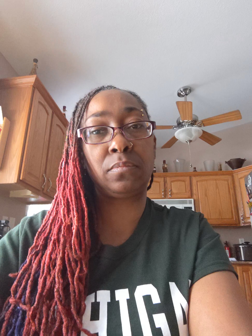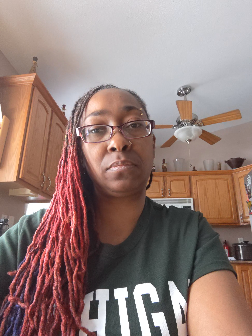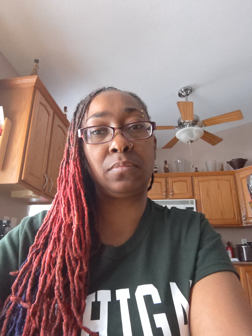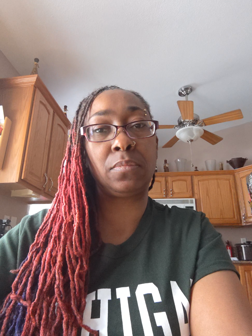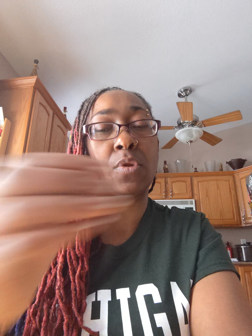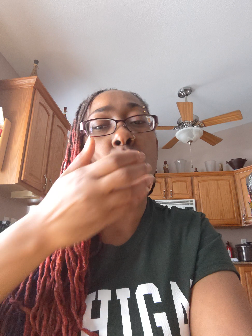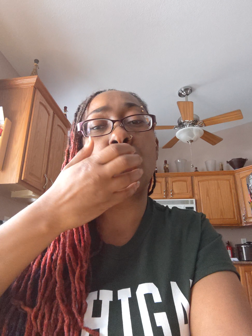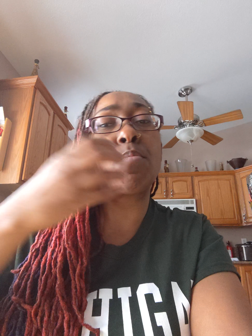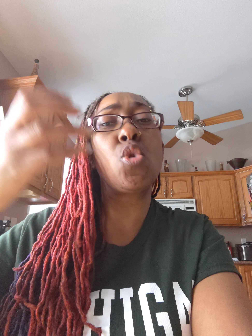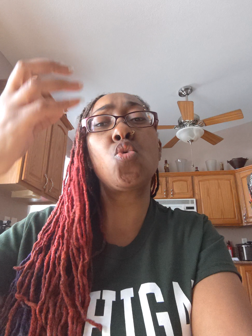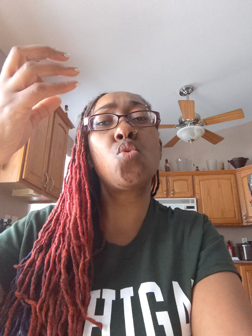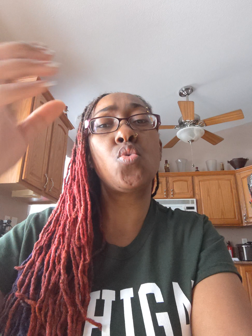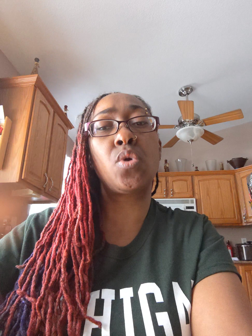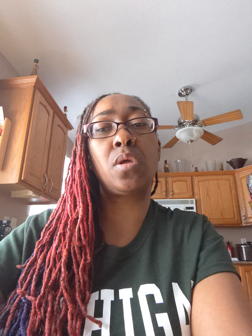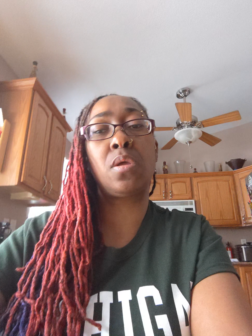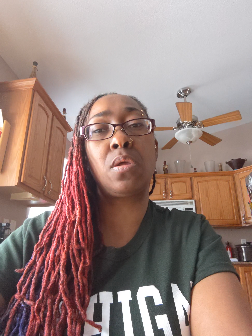balloon